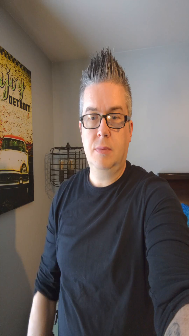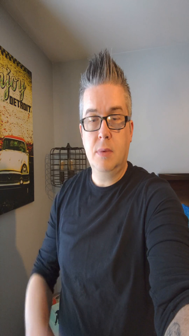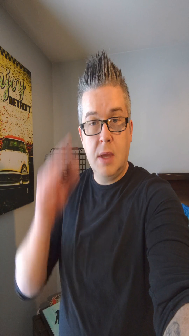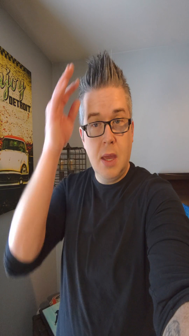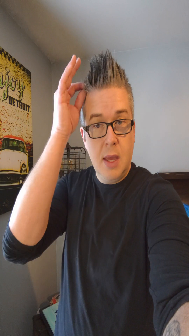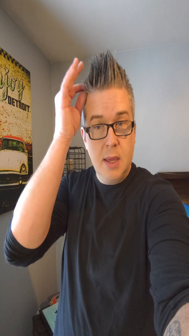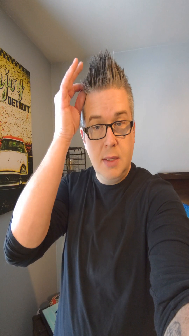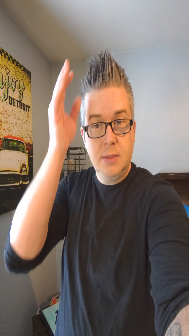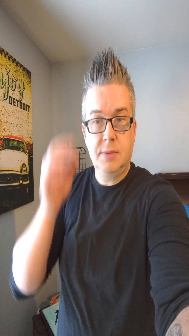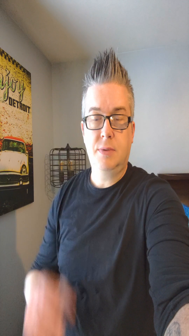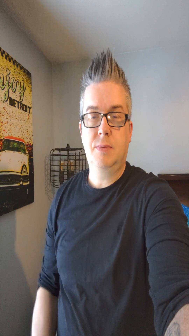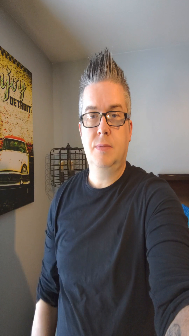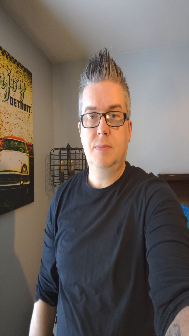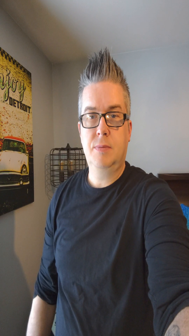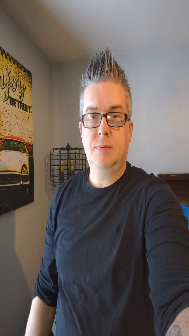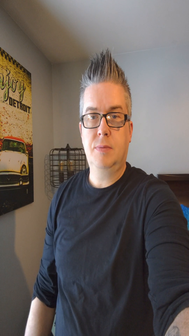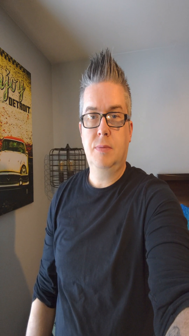hair